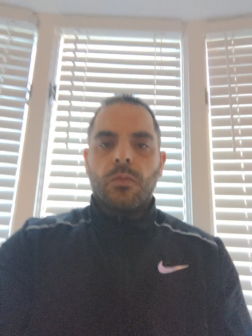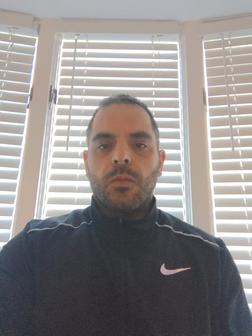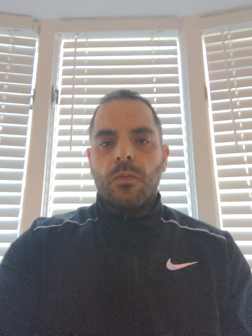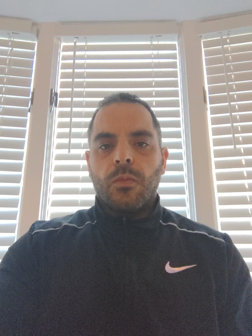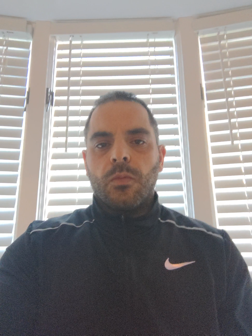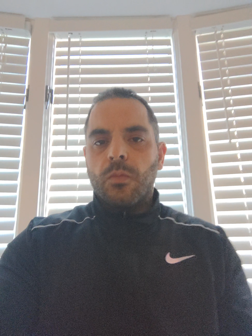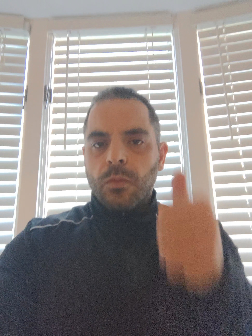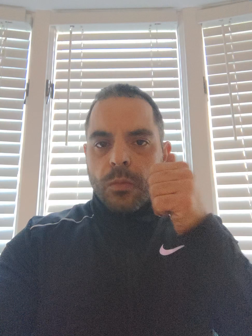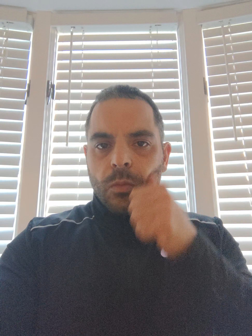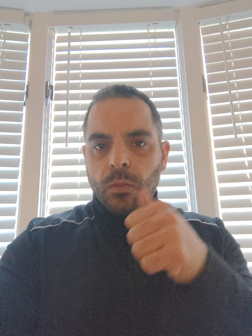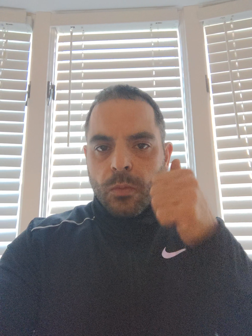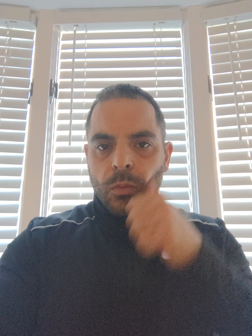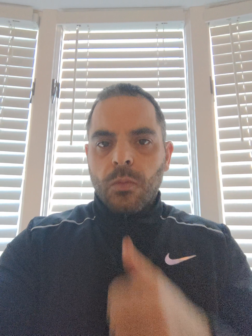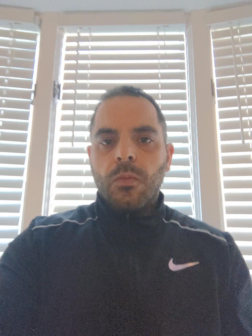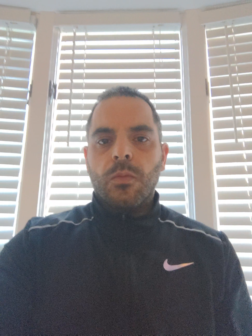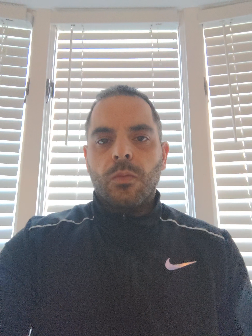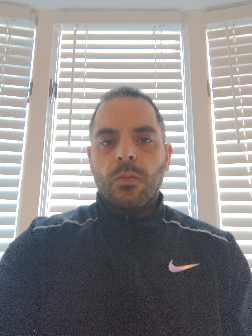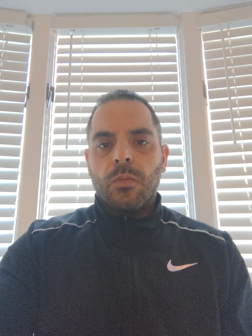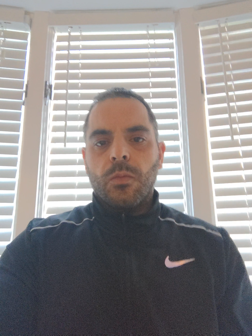girl